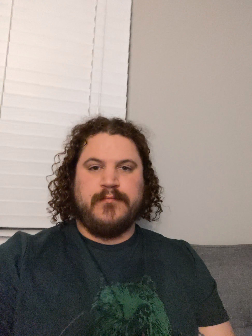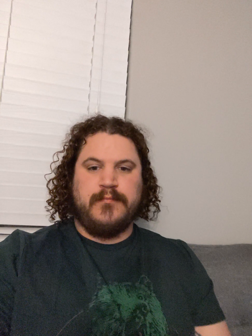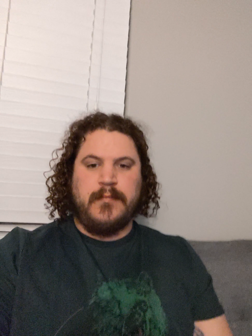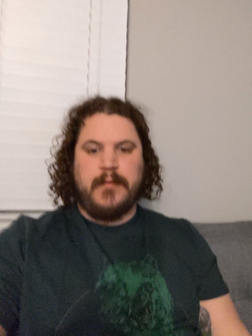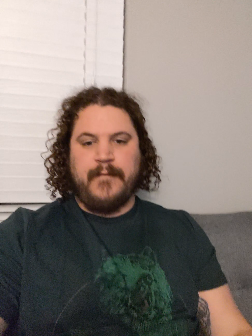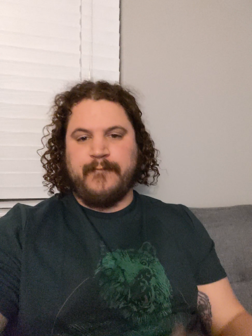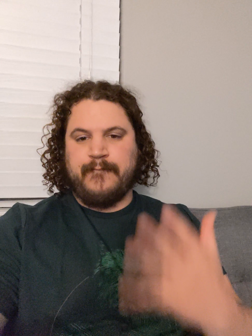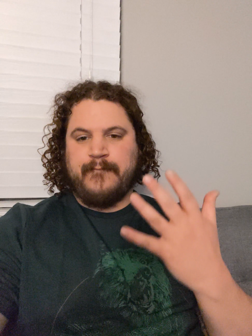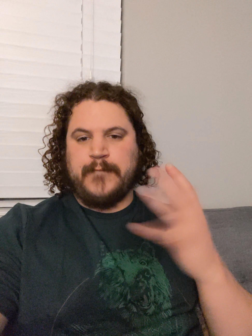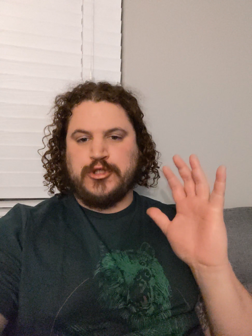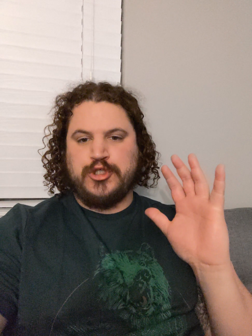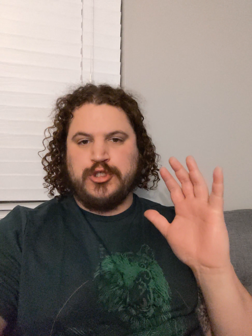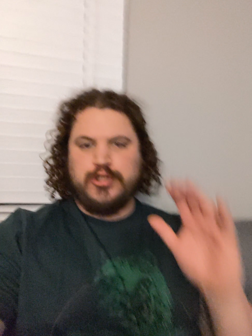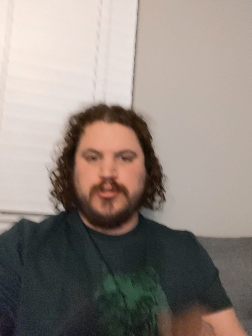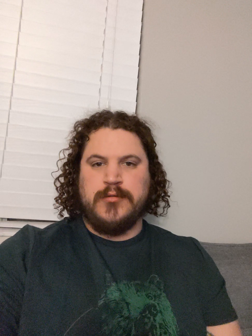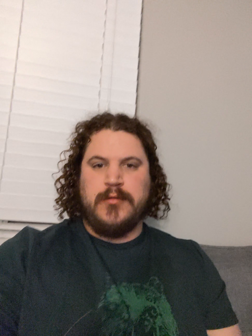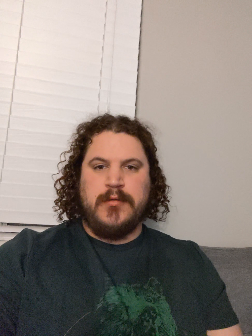finish